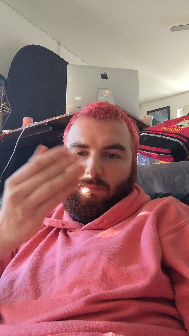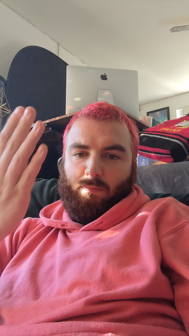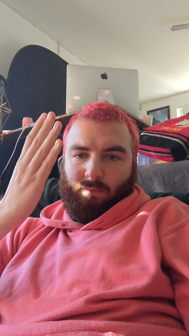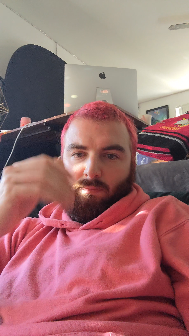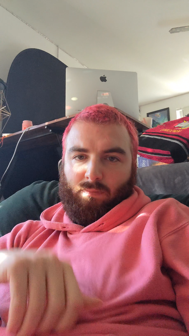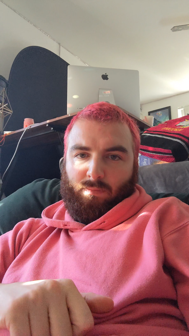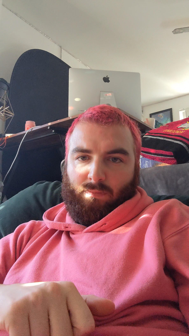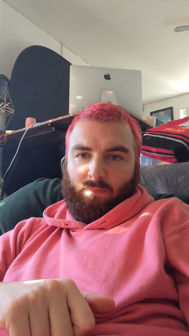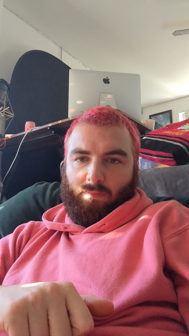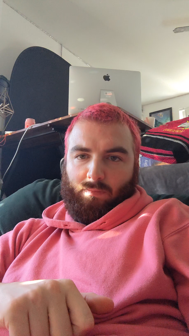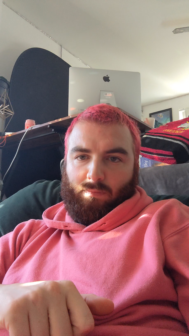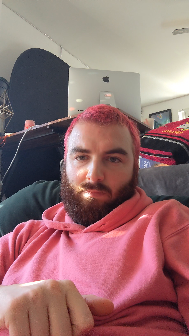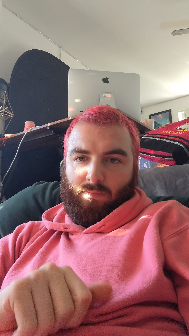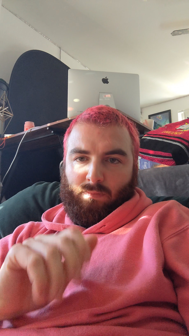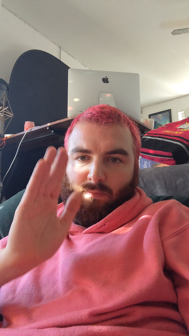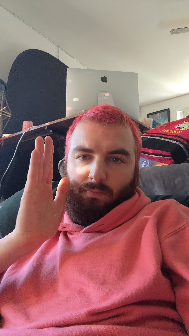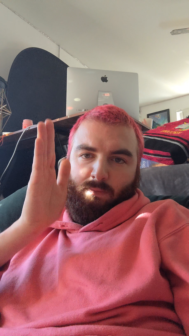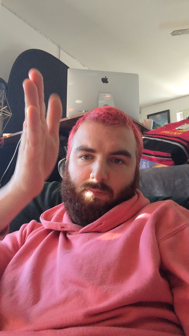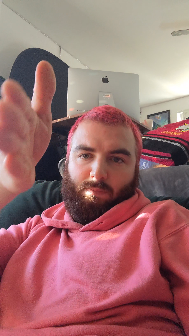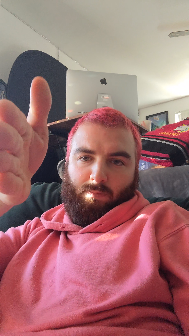over